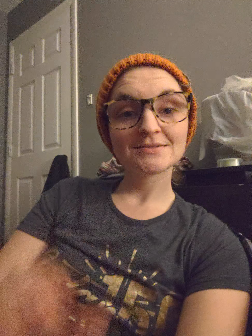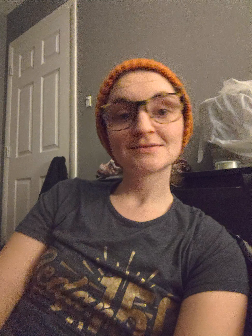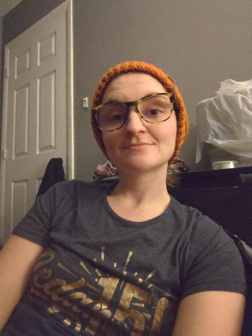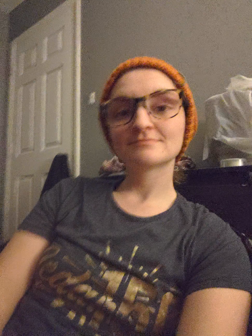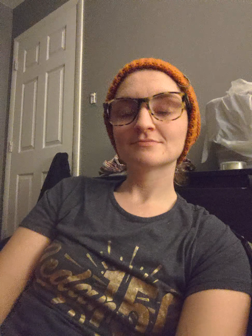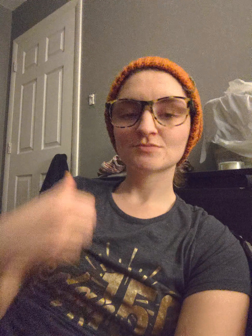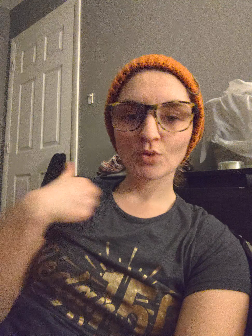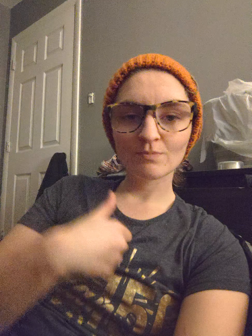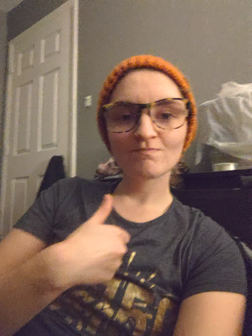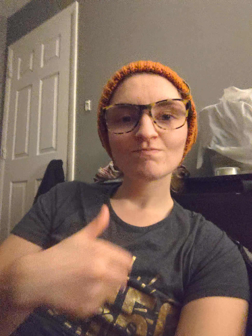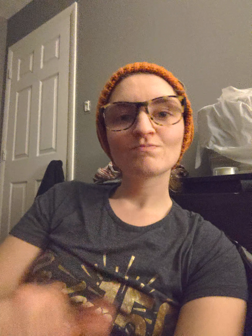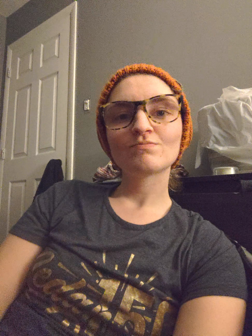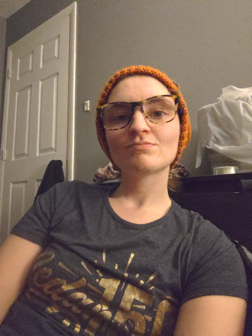jacket